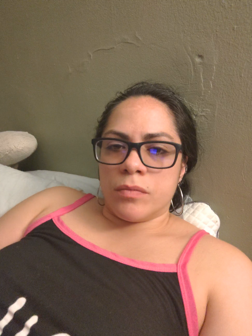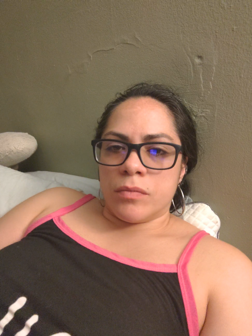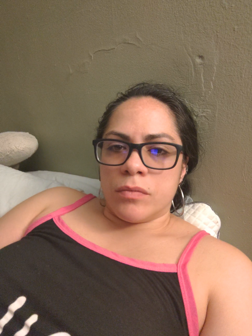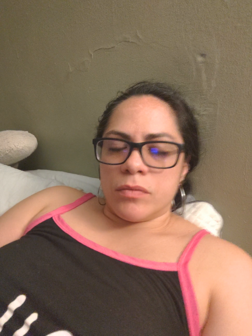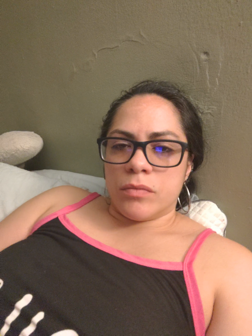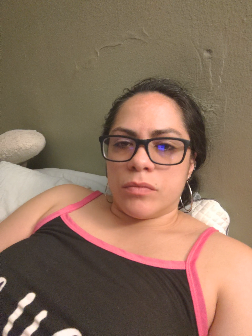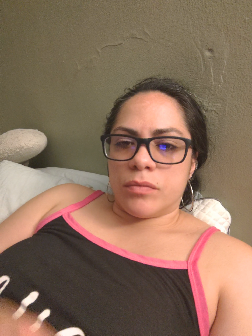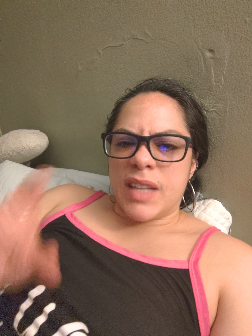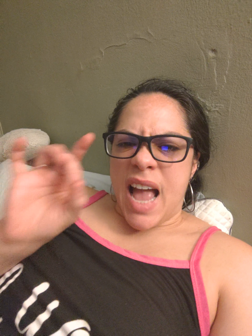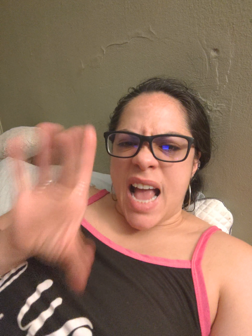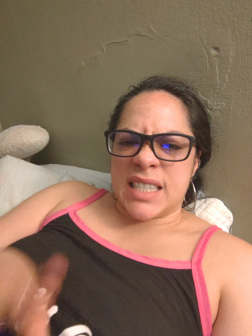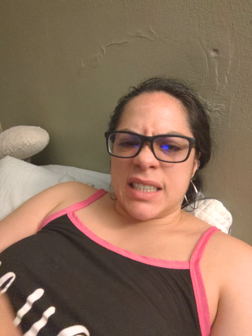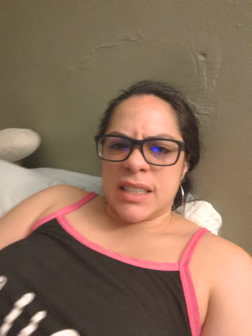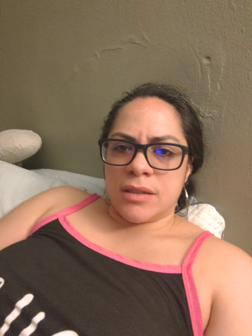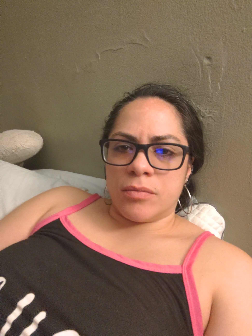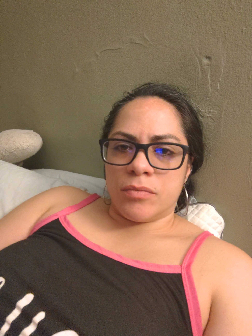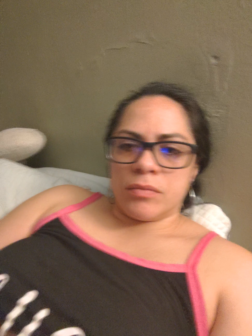hate